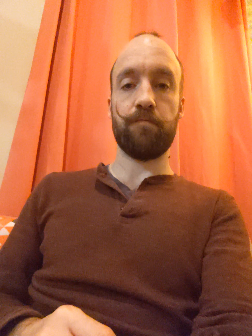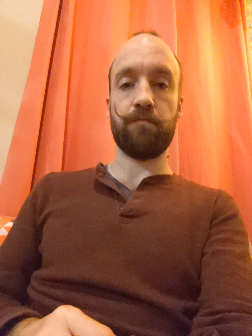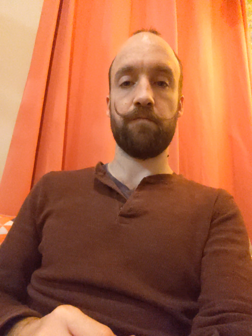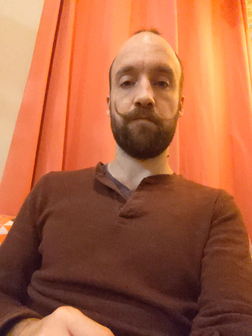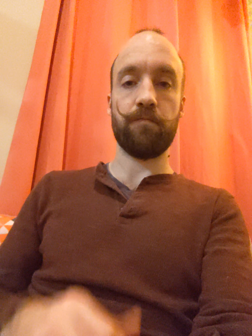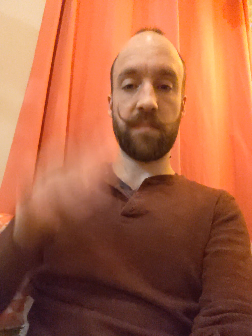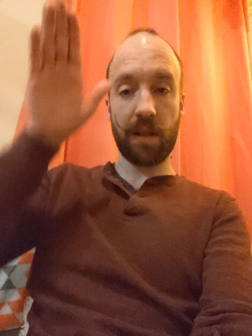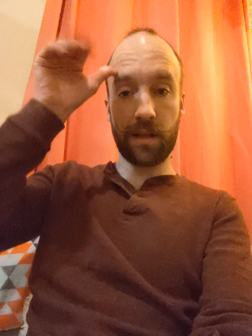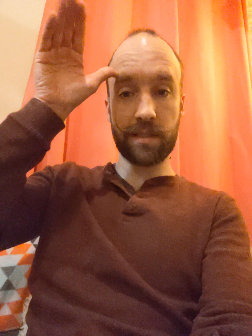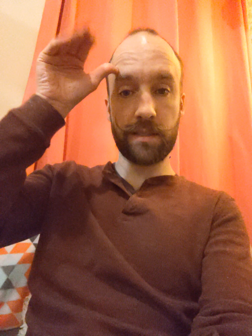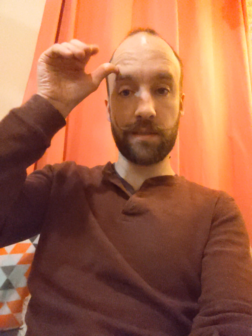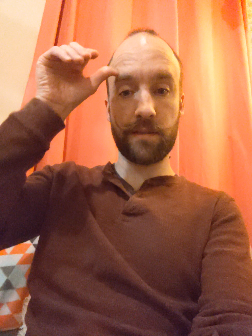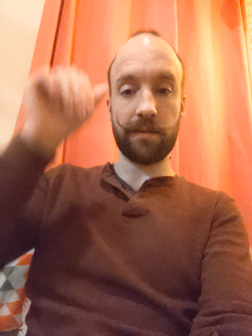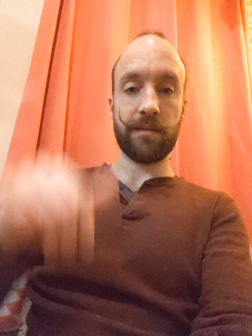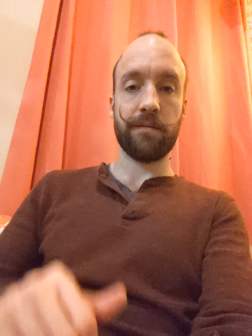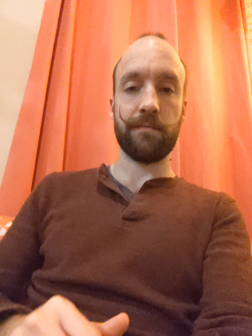donkey